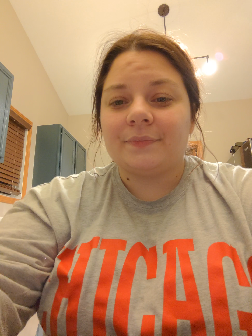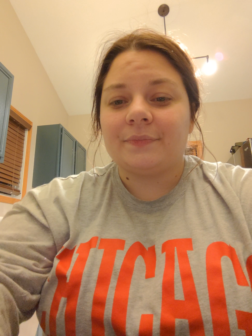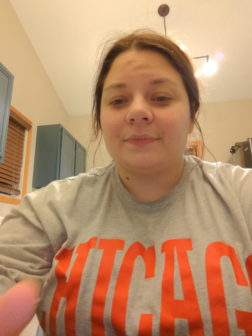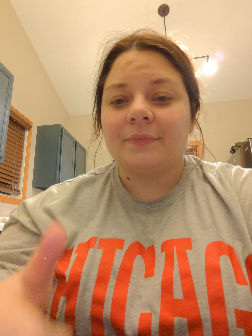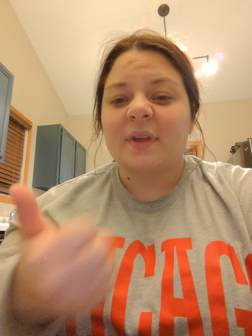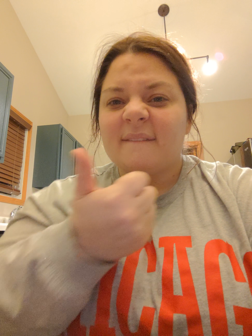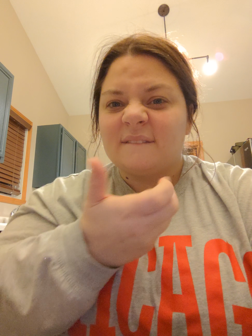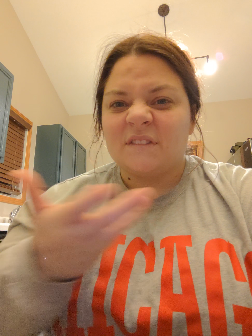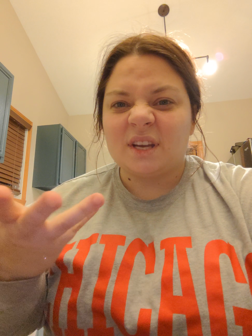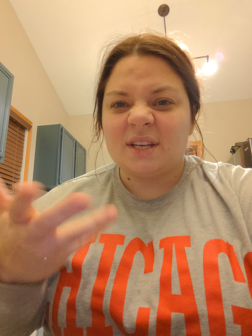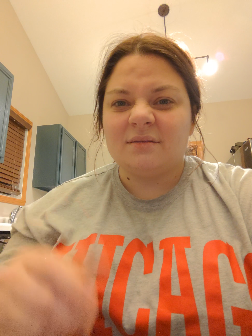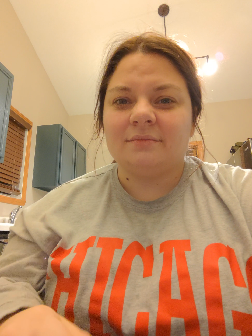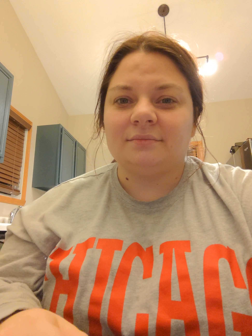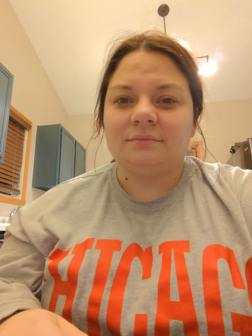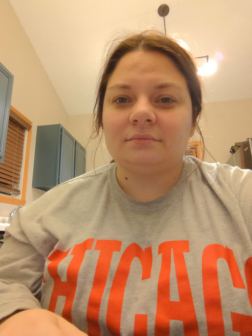every